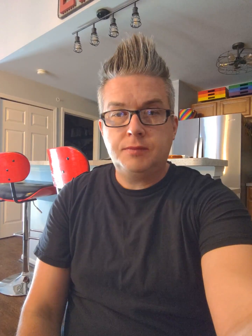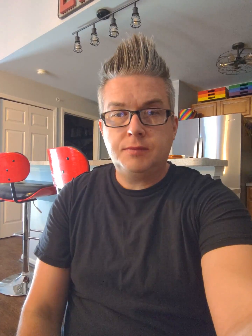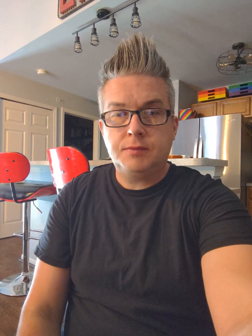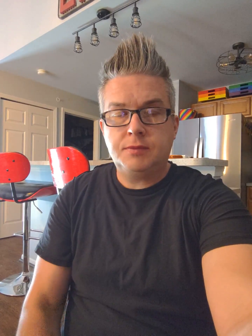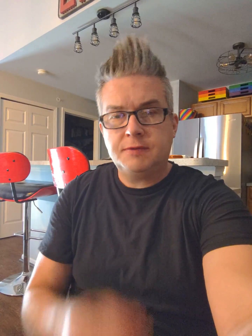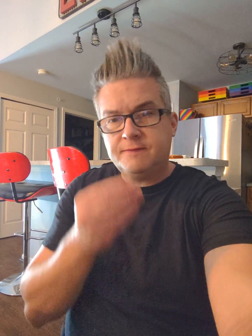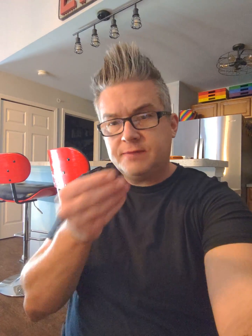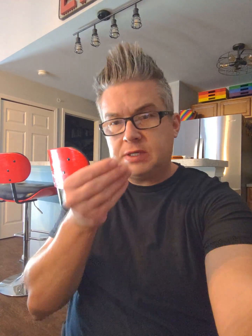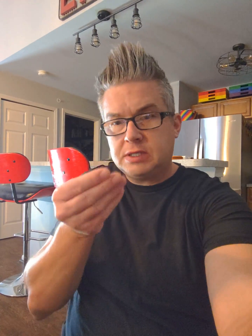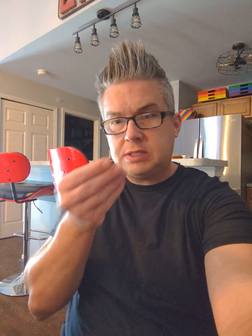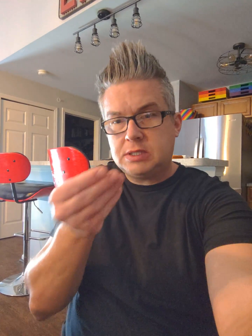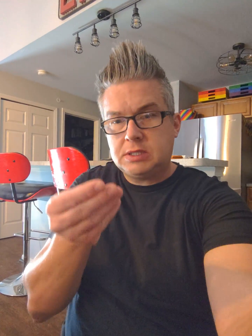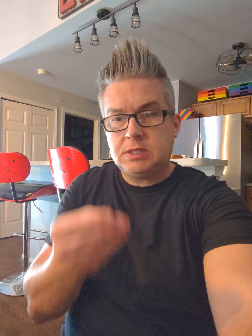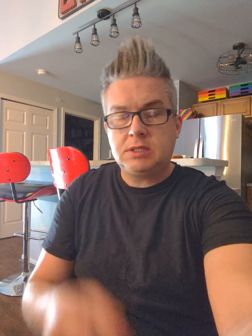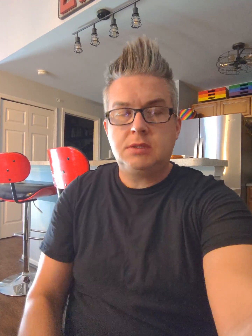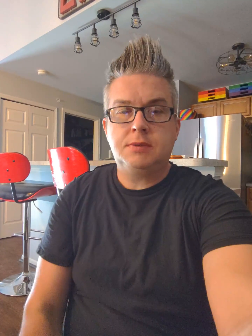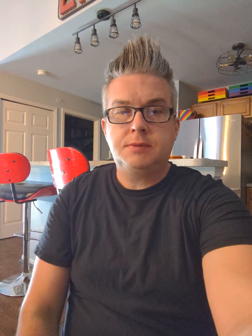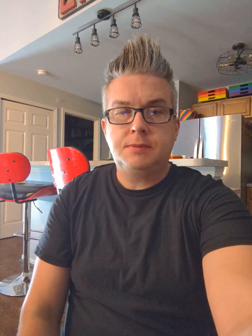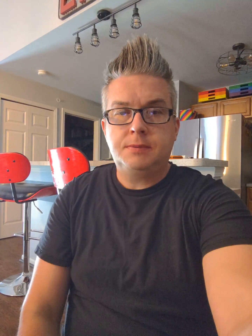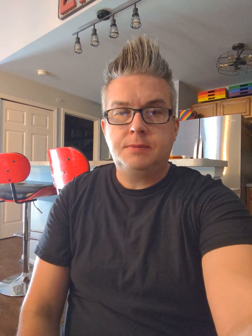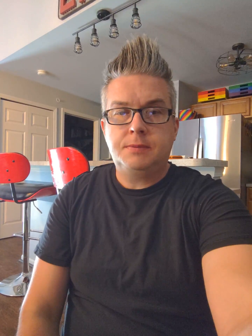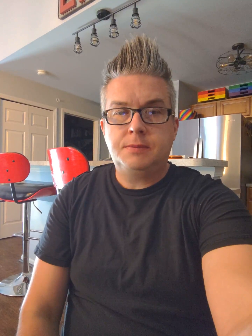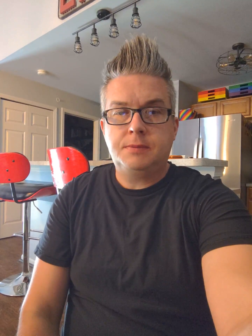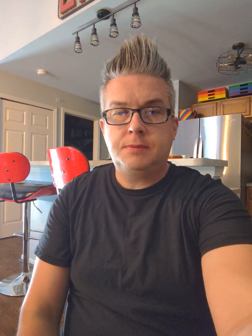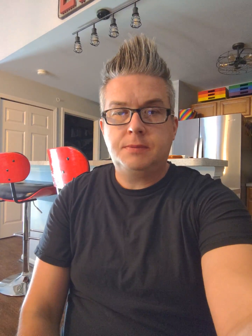feed